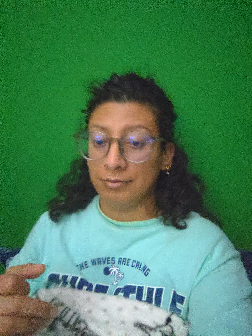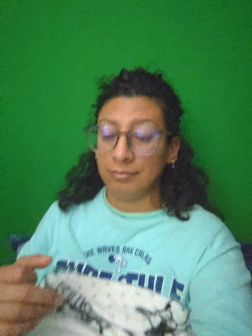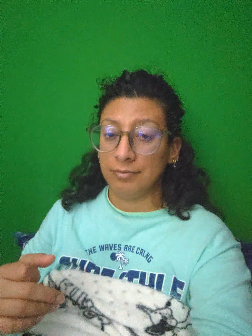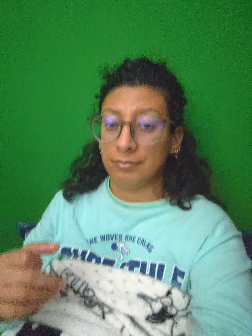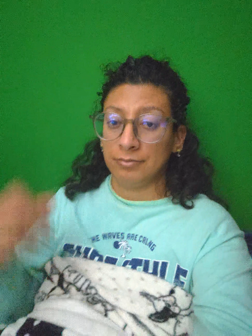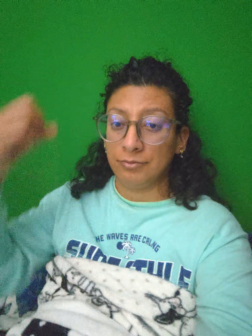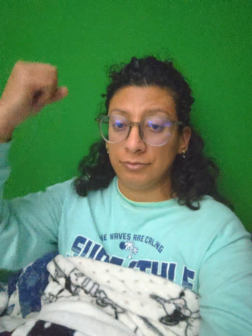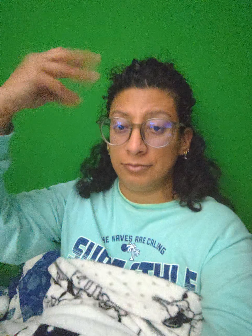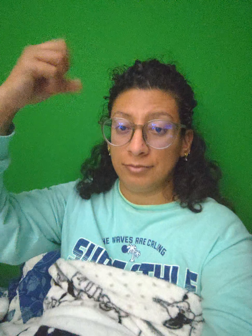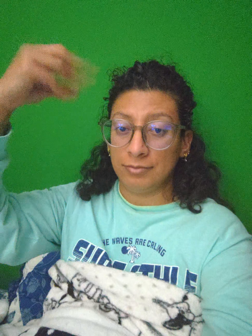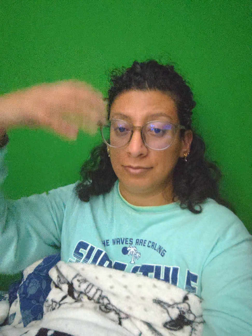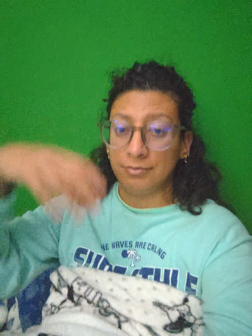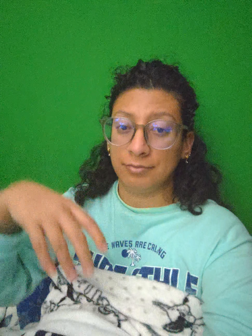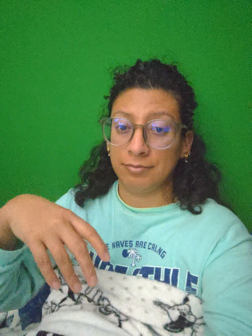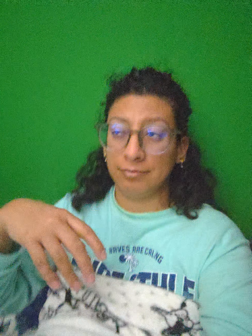shower